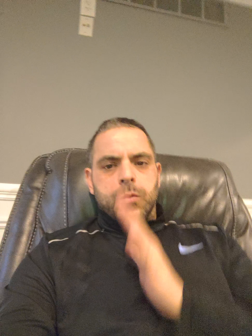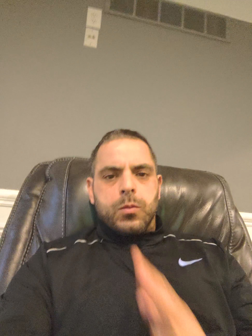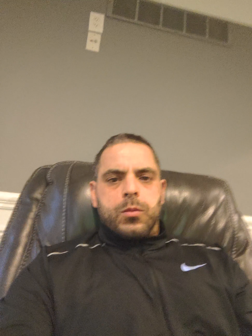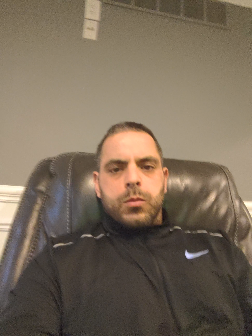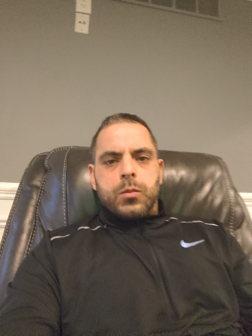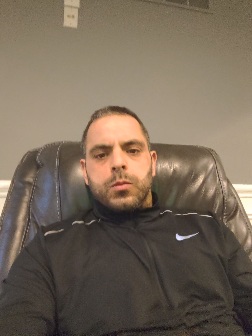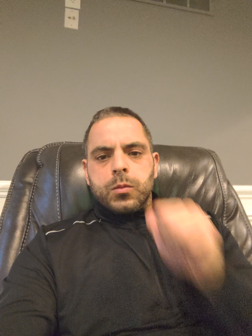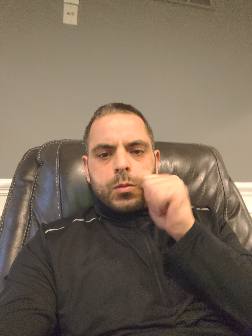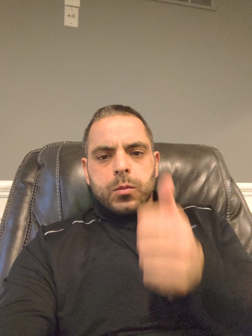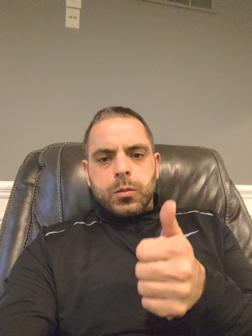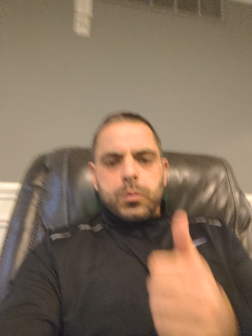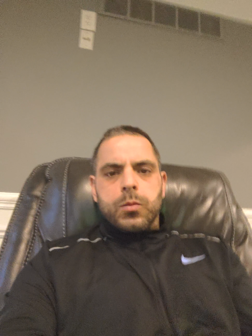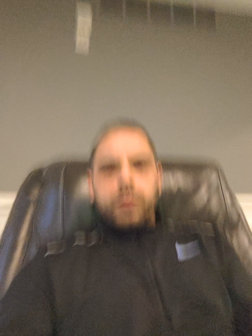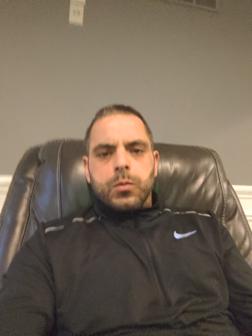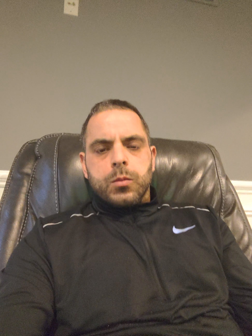tomorrow